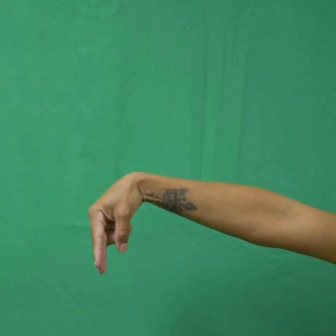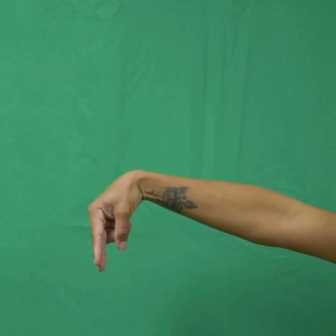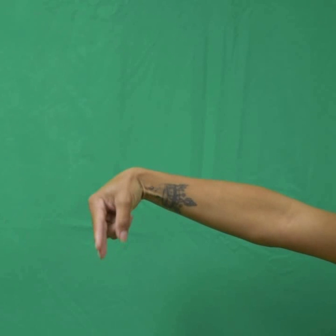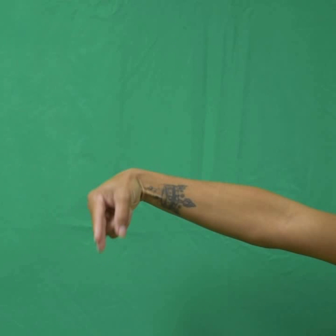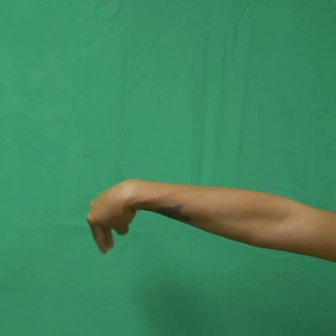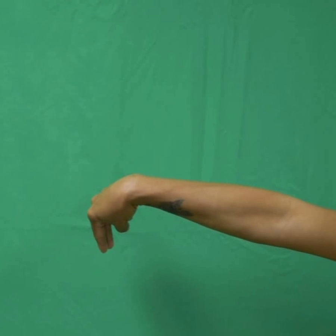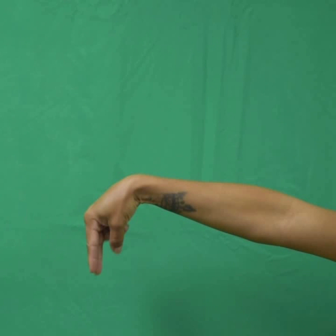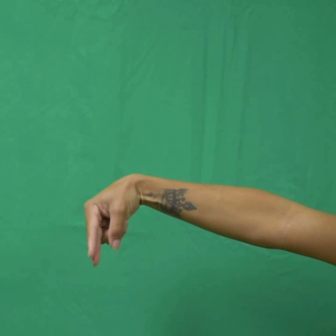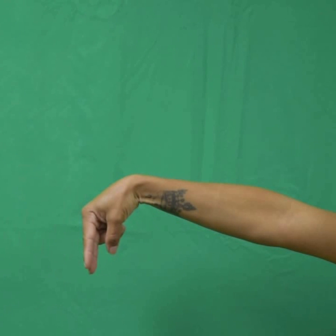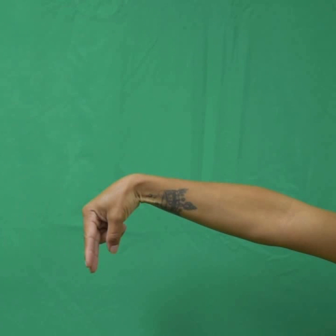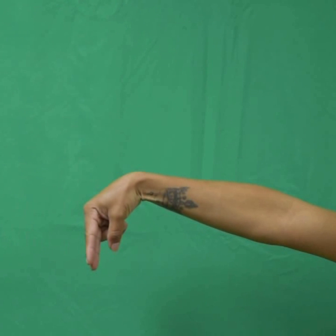Ñ